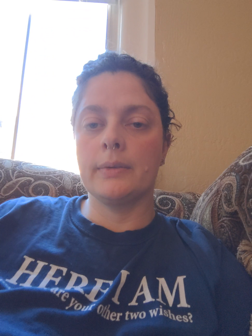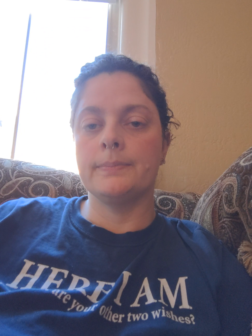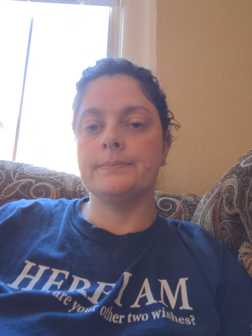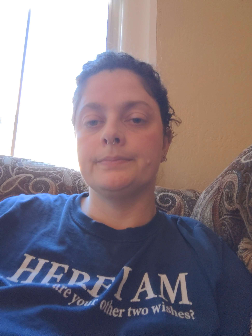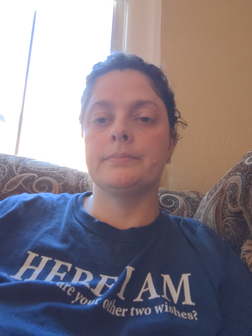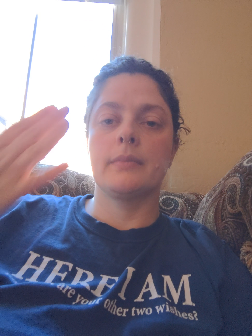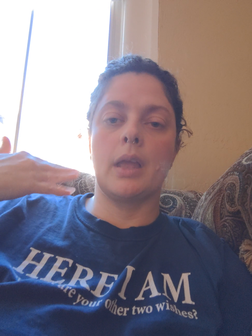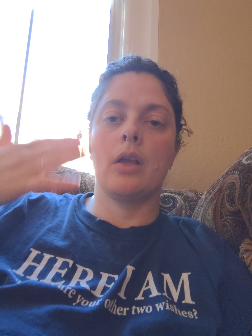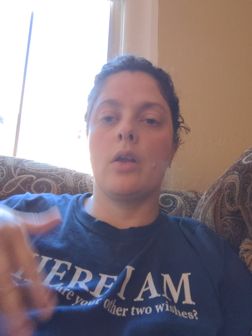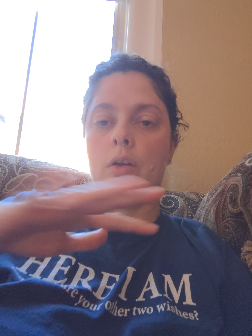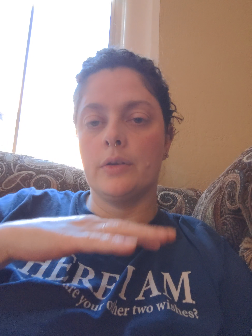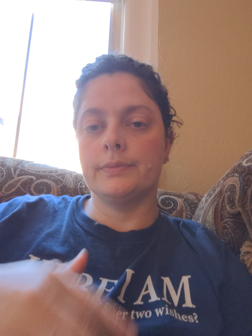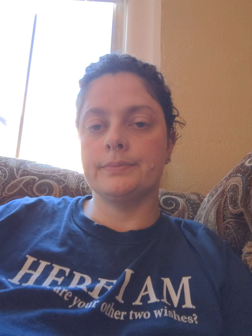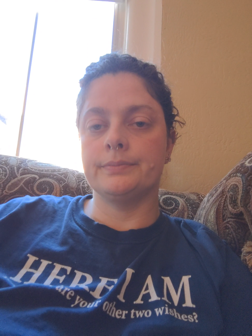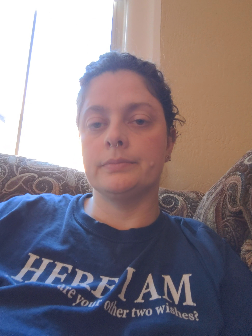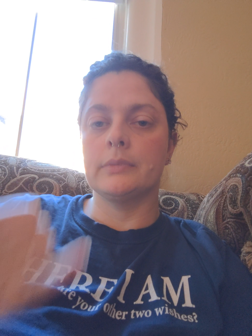backyard